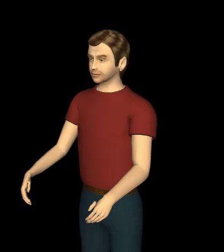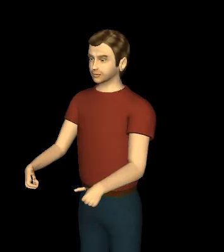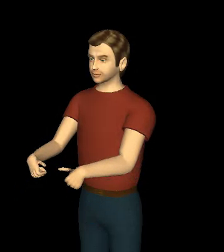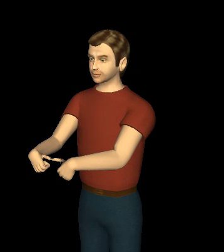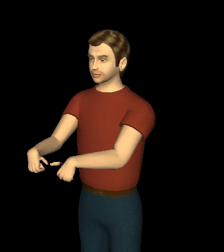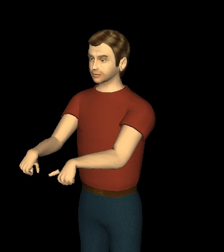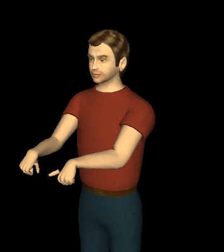يبقى